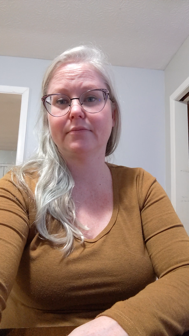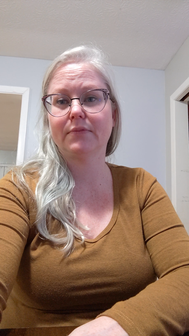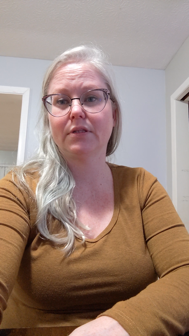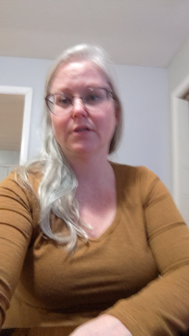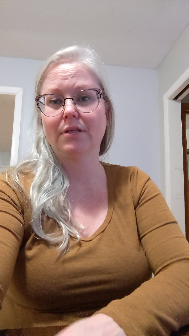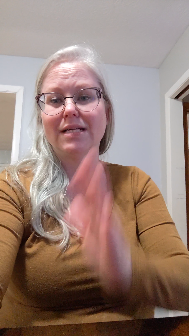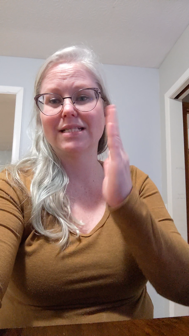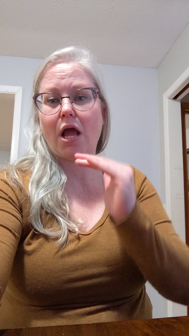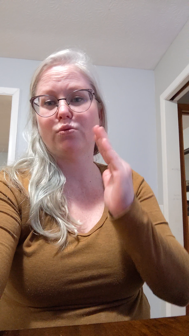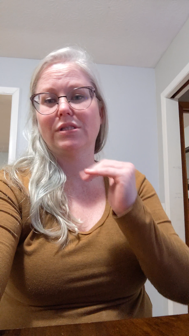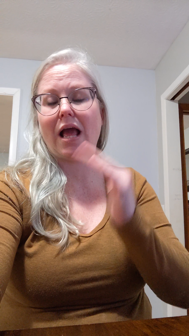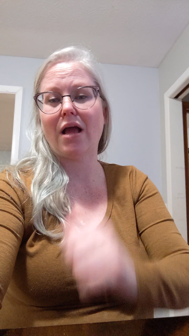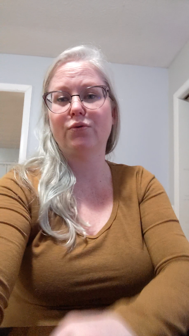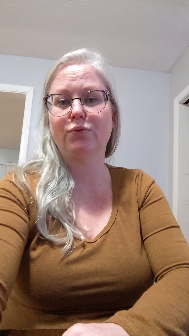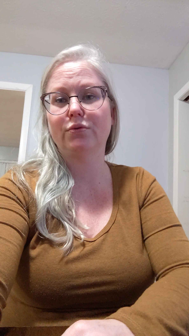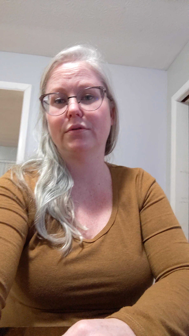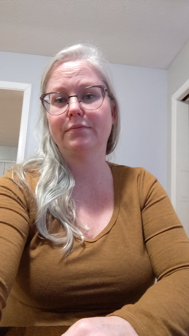downtown